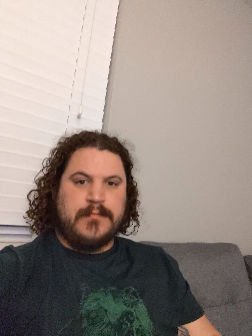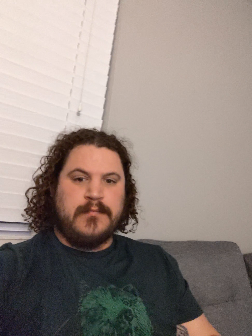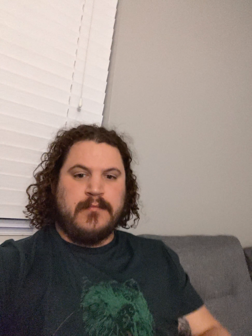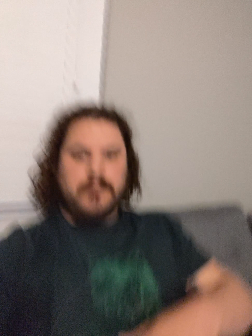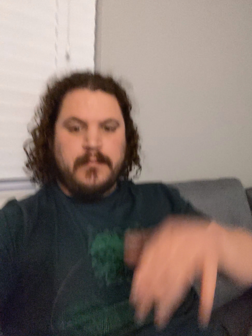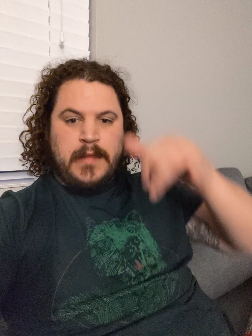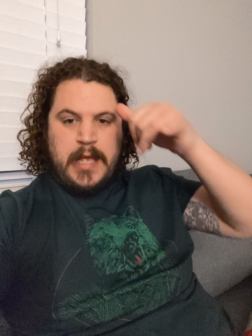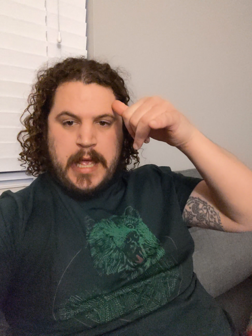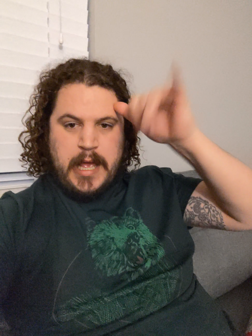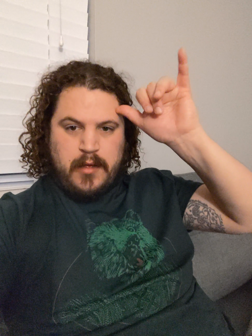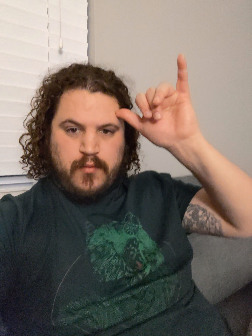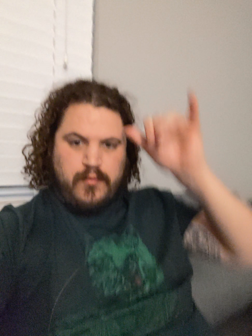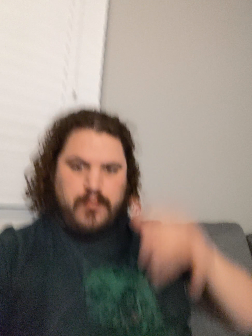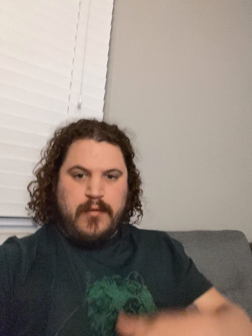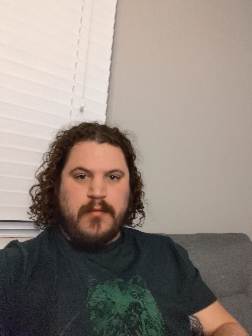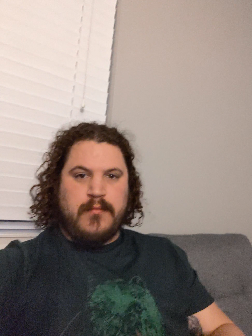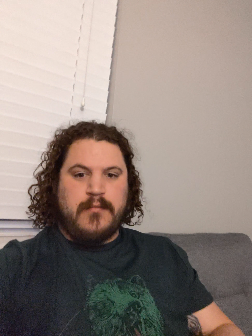cow